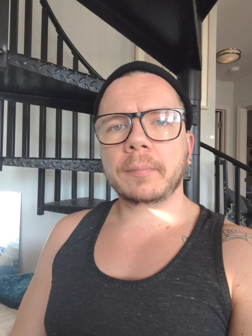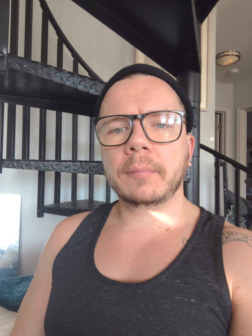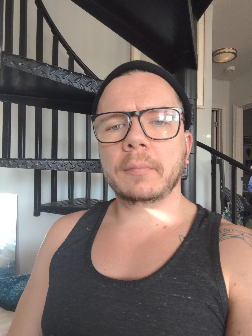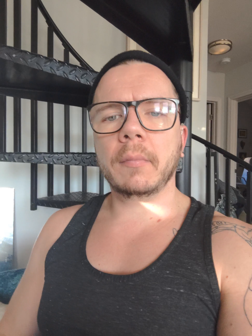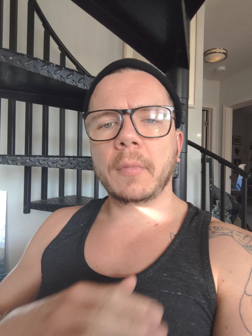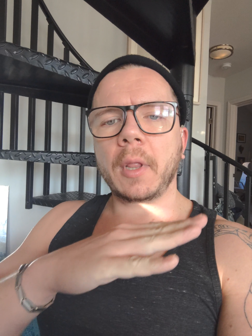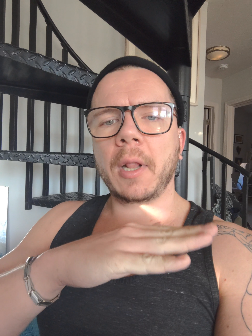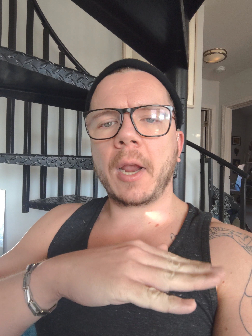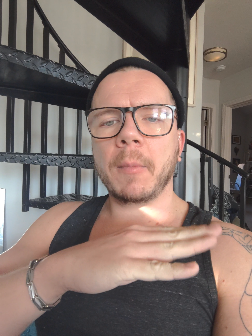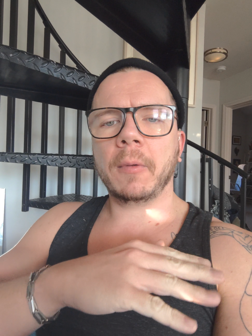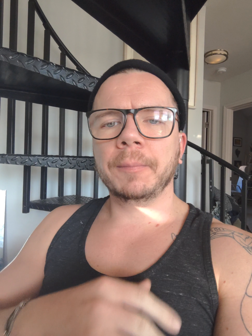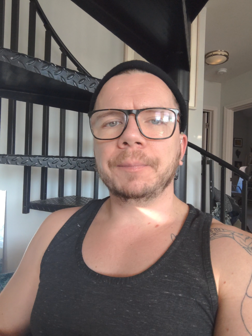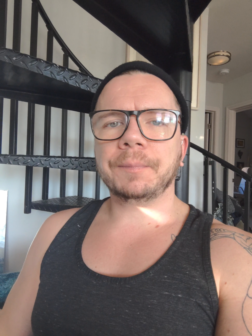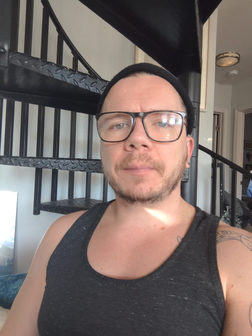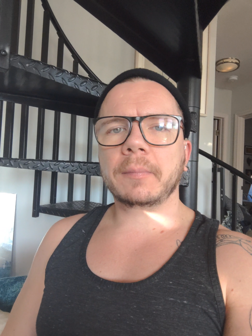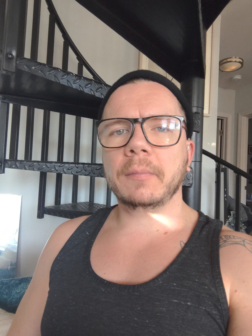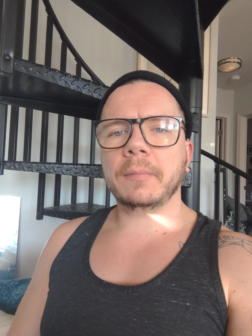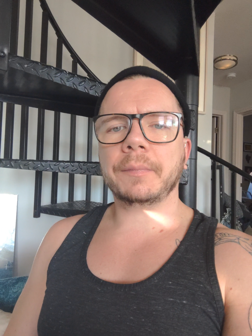table